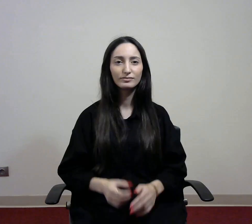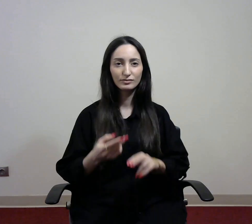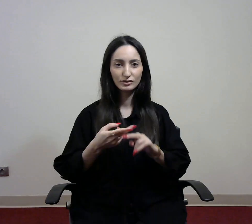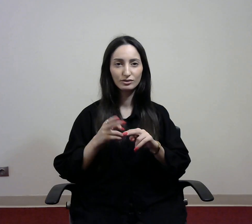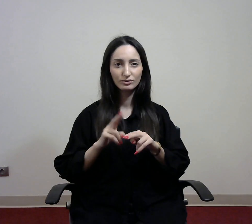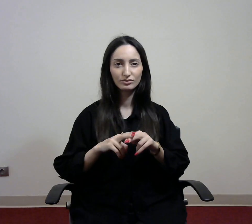bu